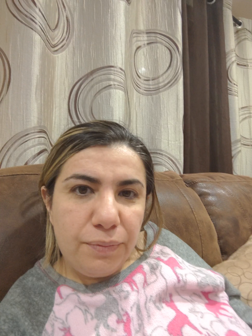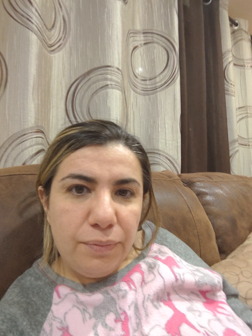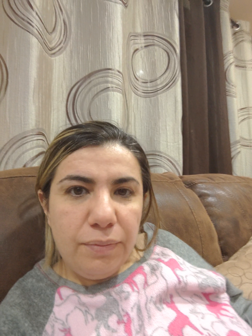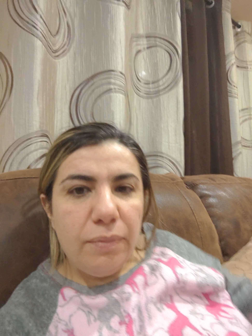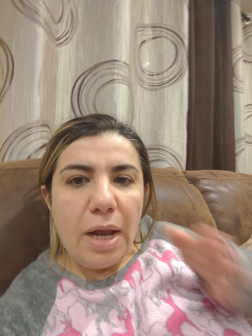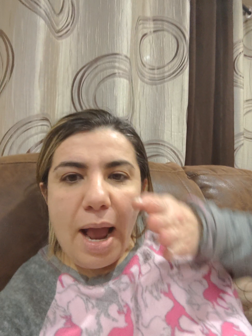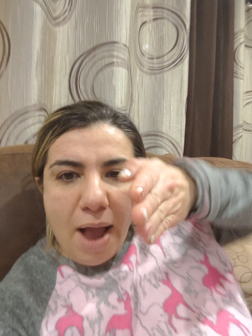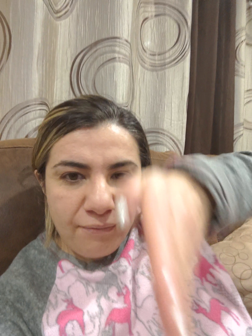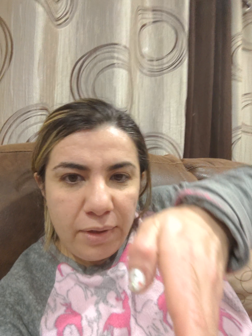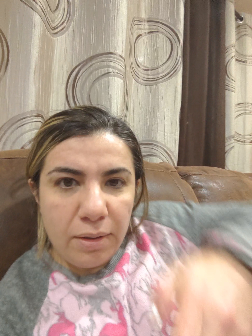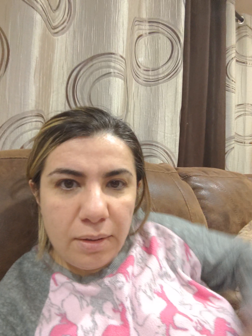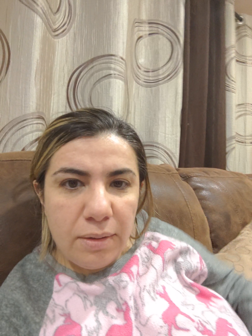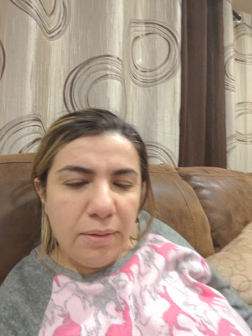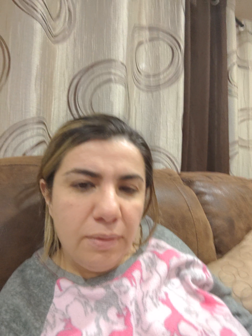after